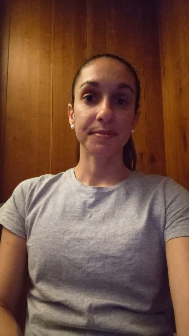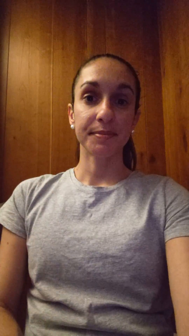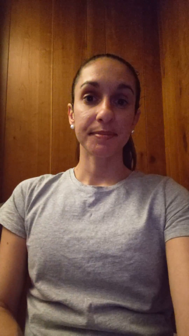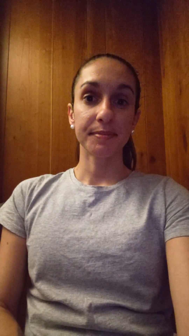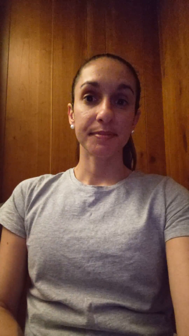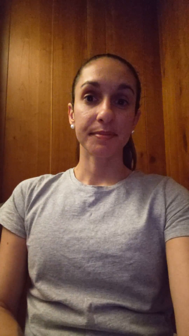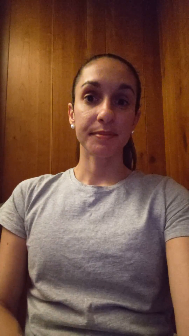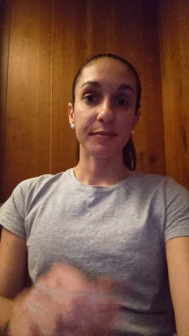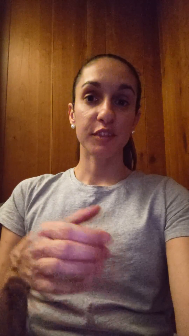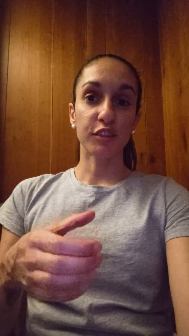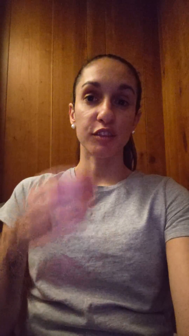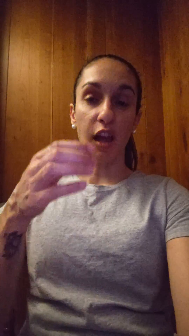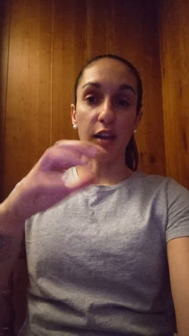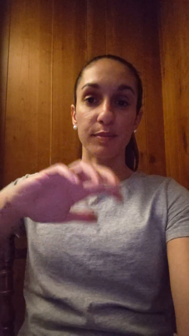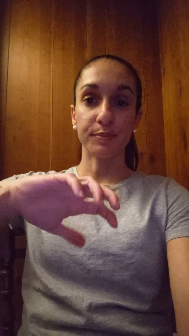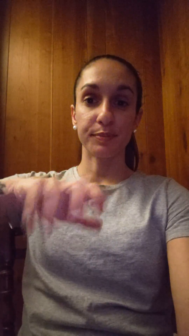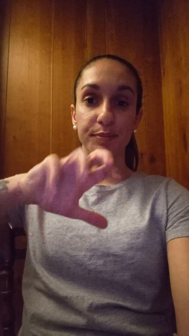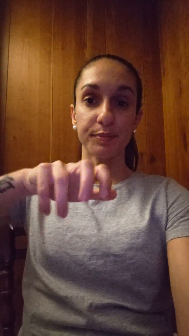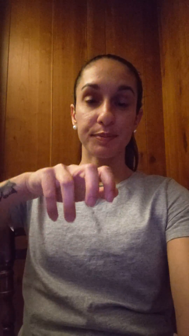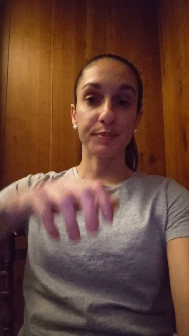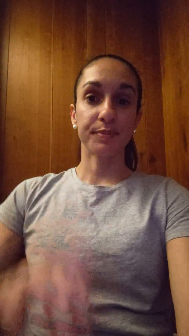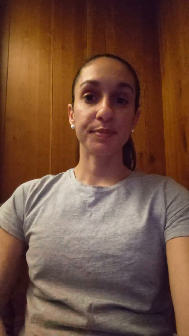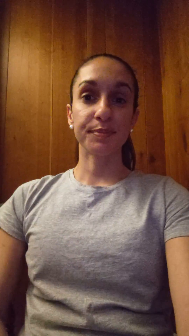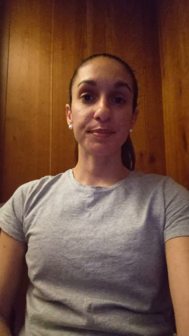jar